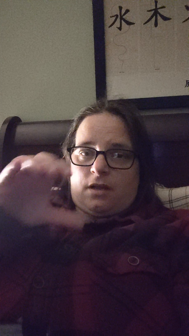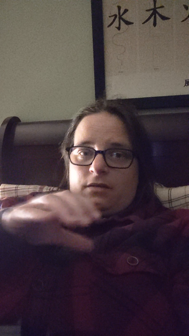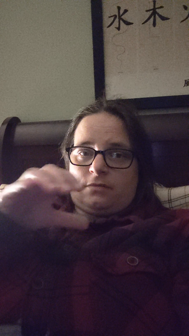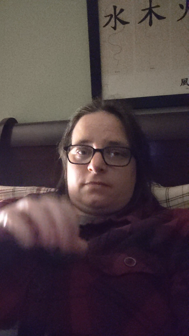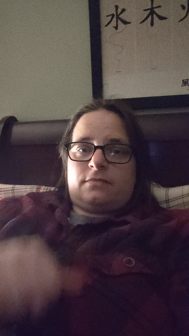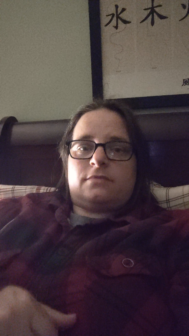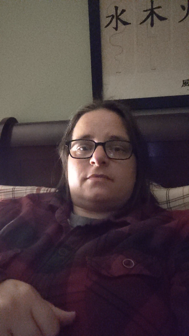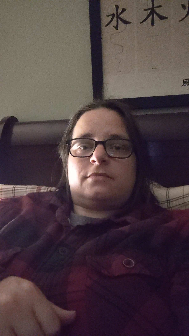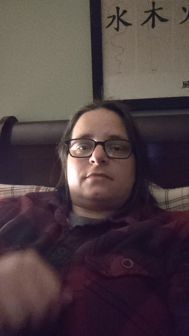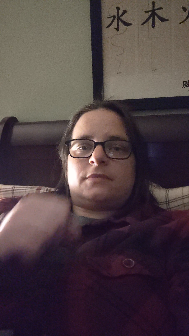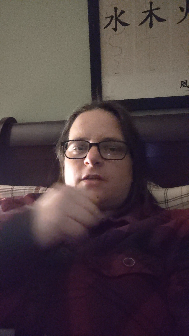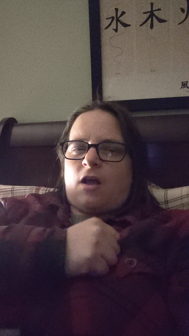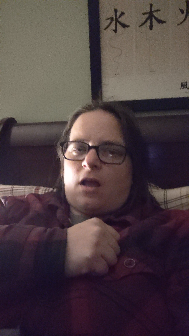hug